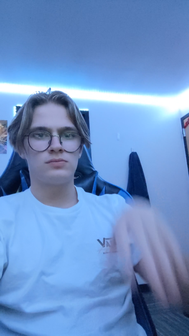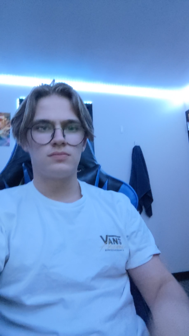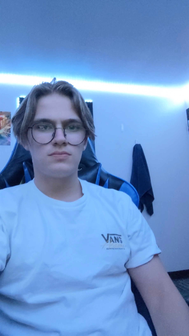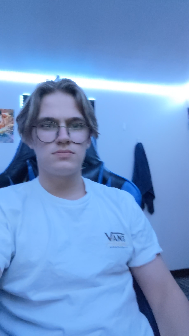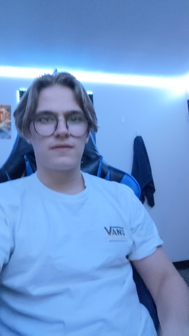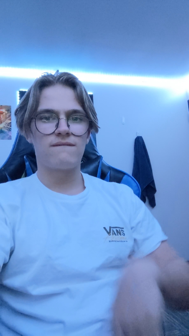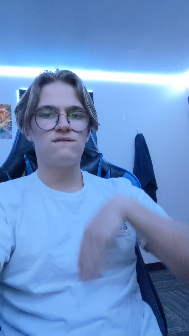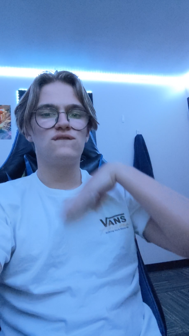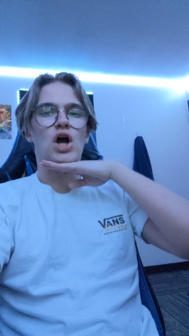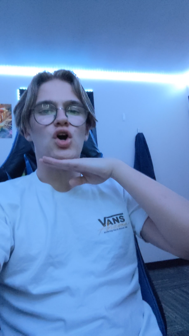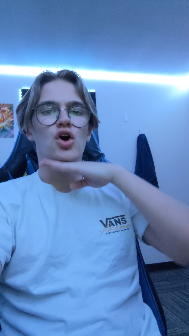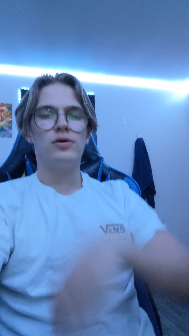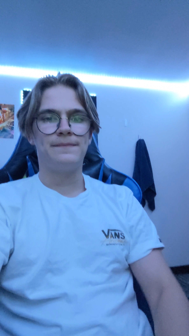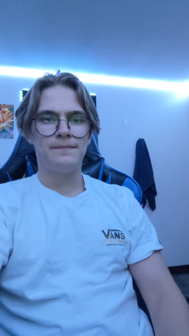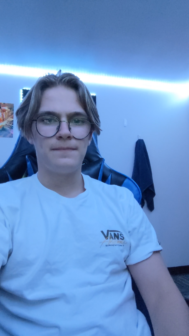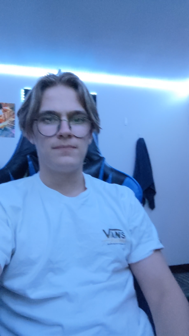full